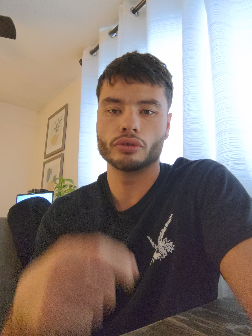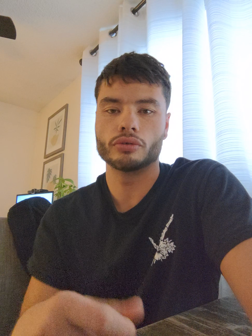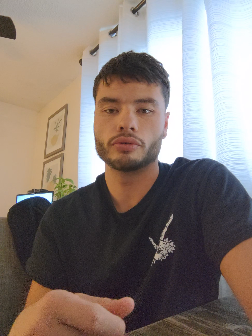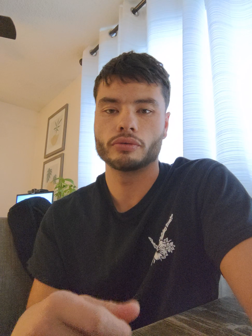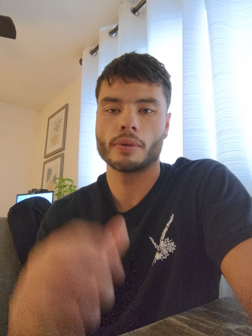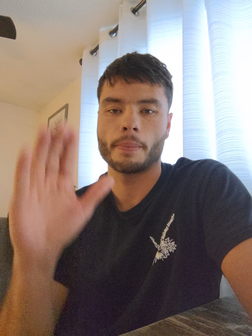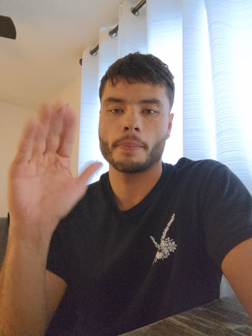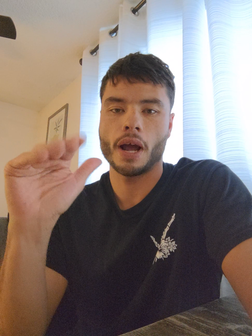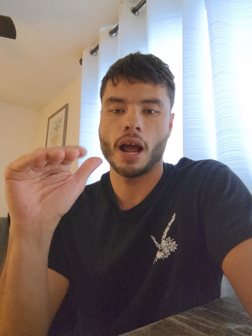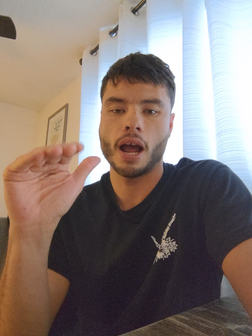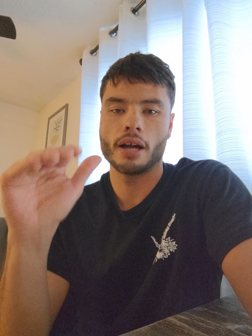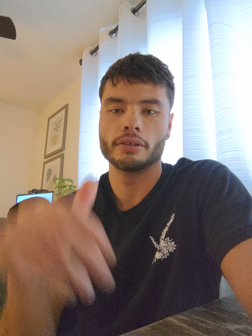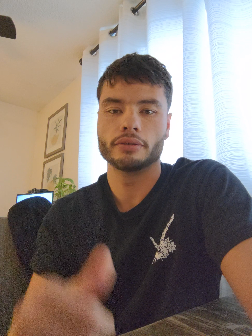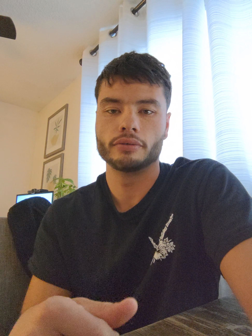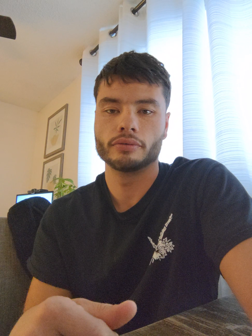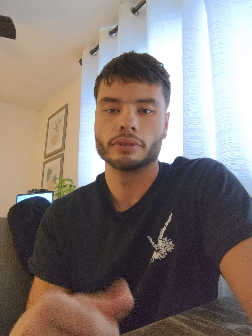bye